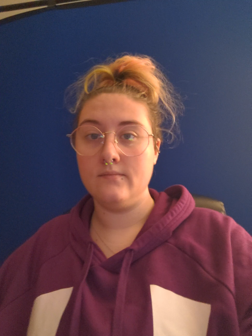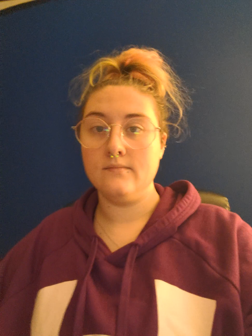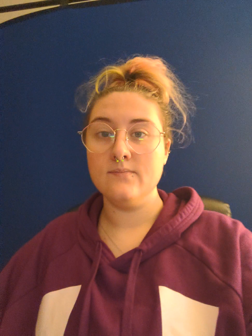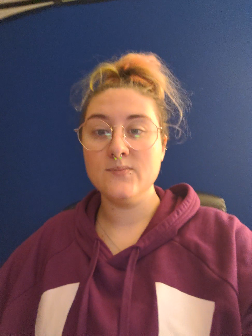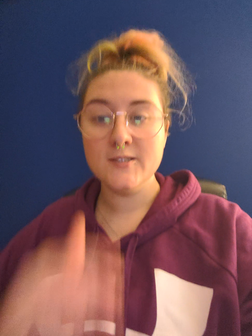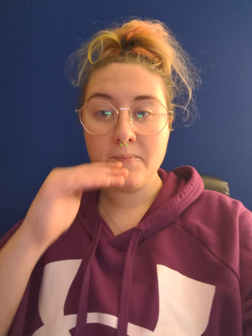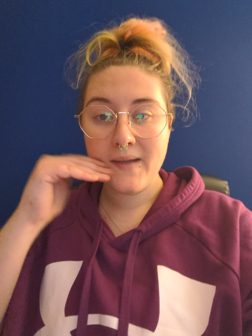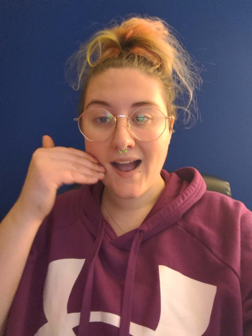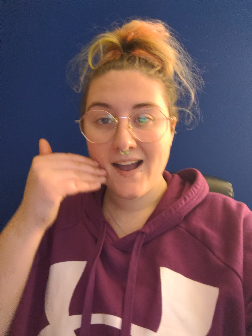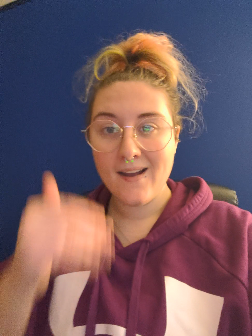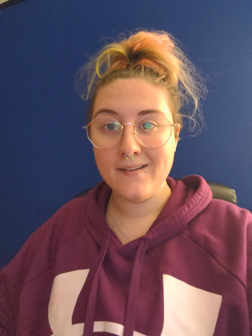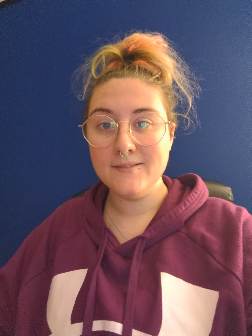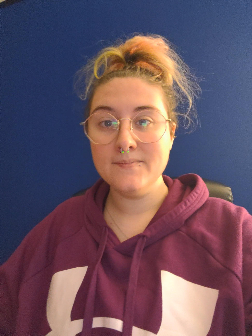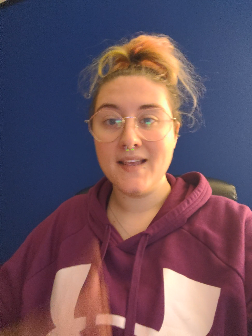smile